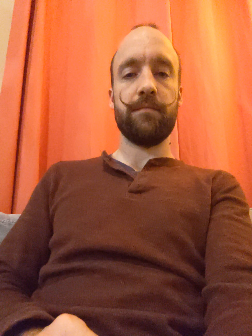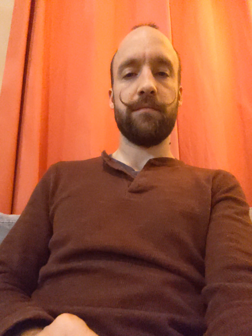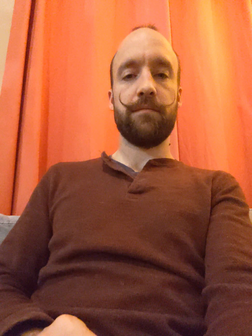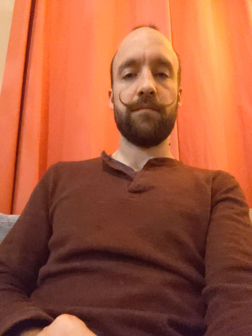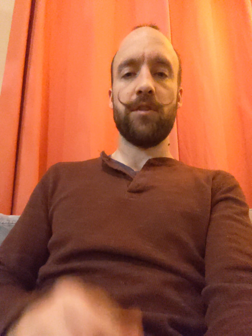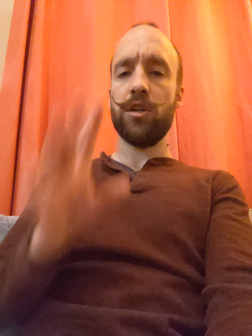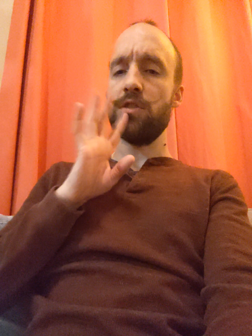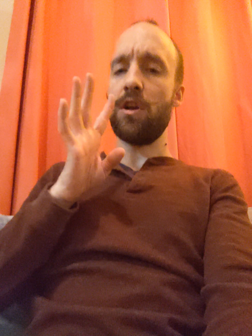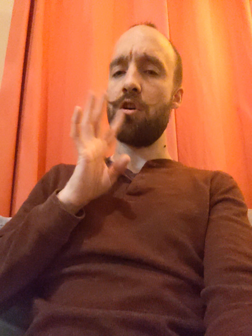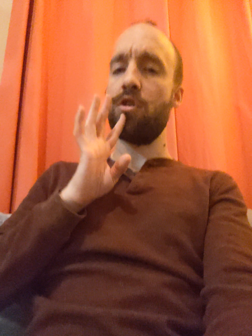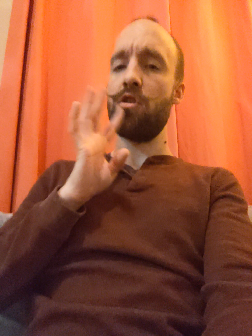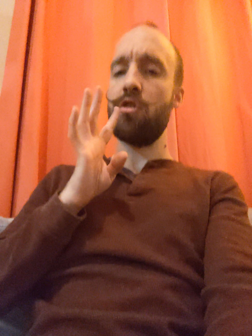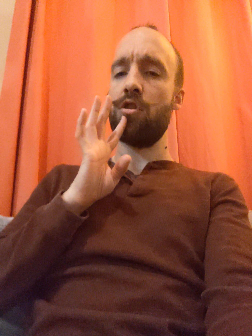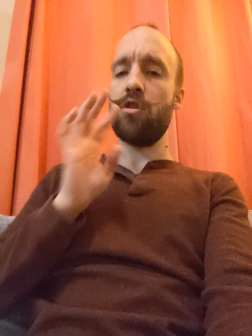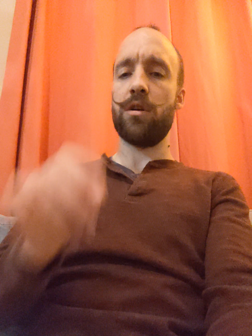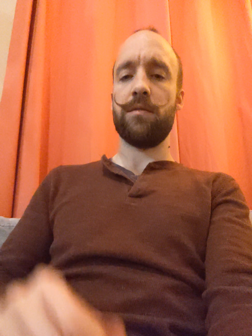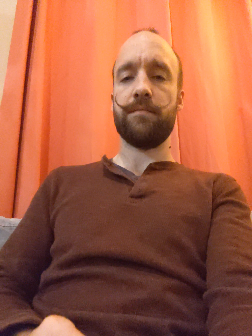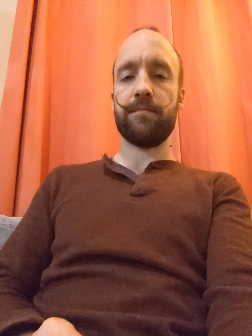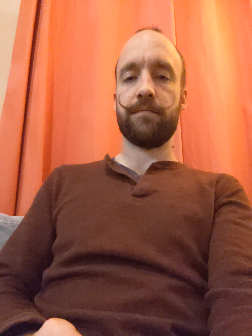talk